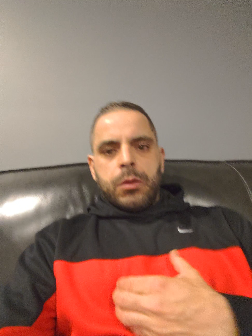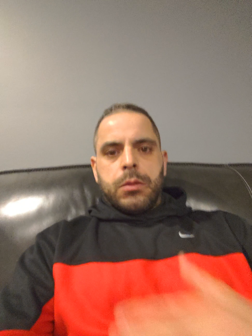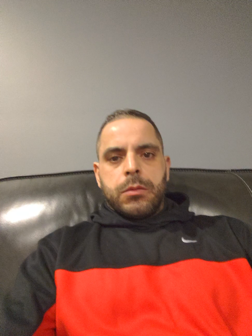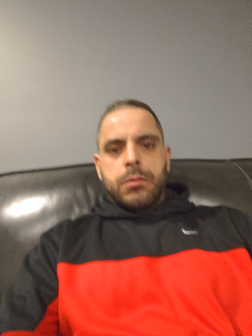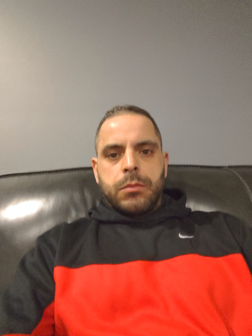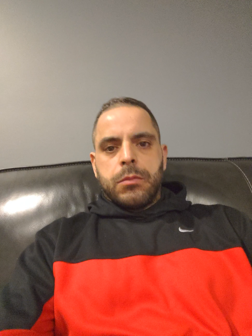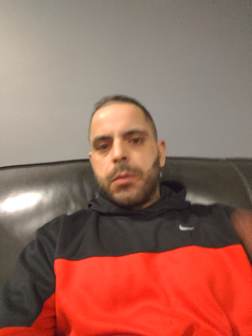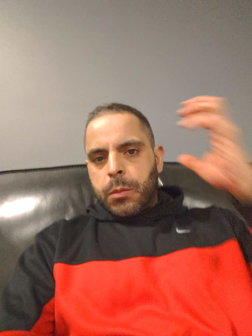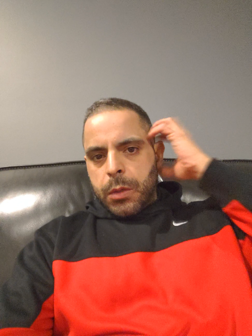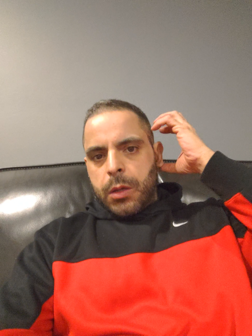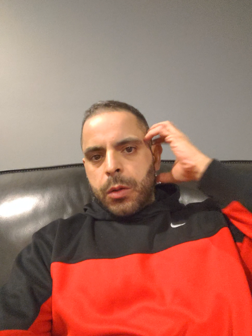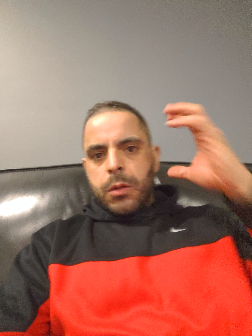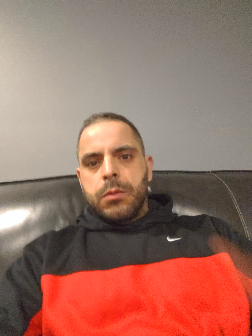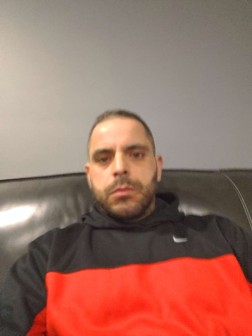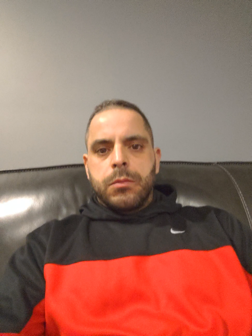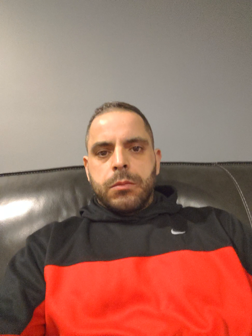radio